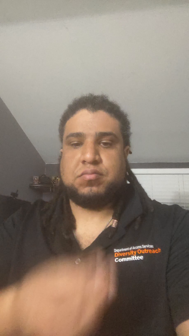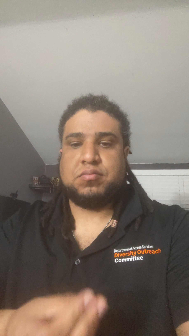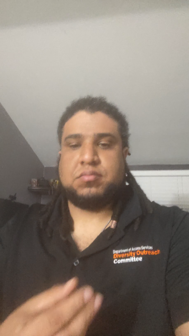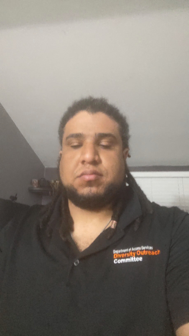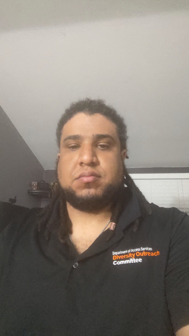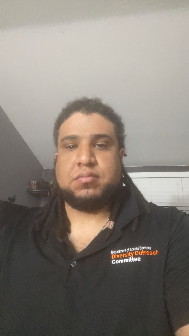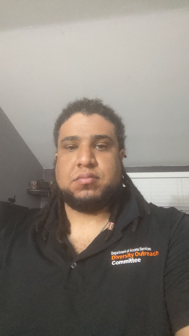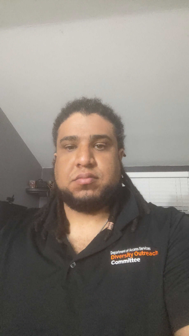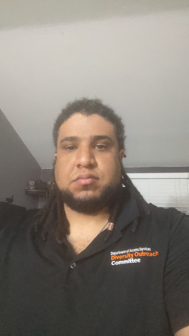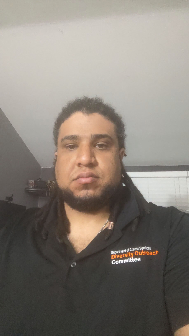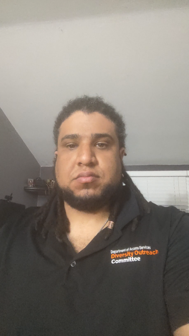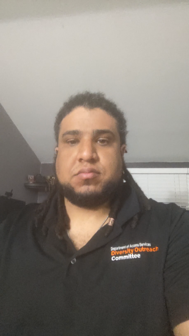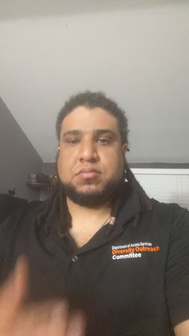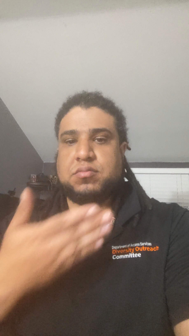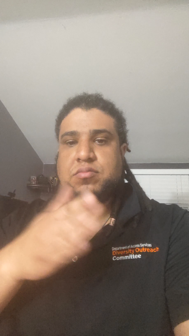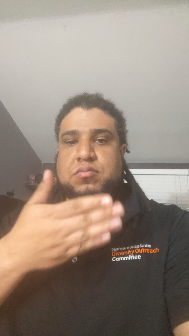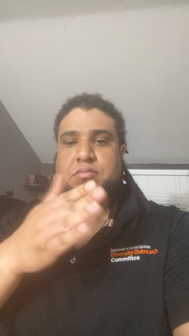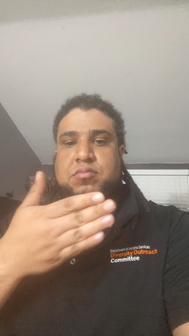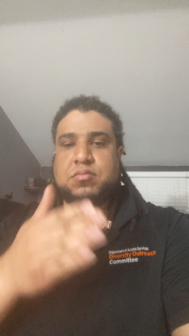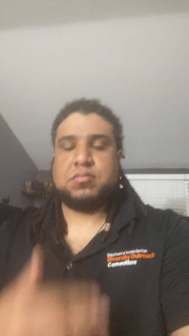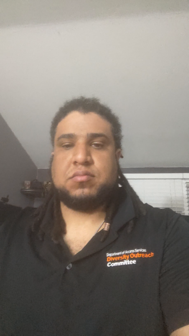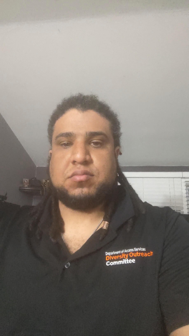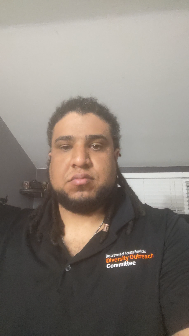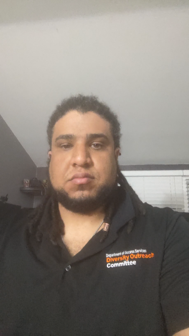share